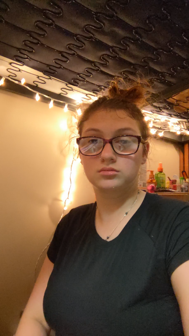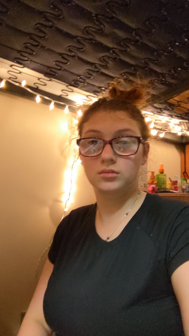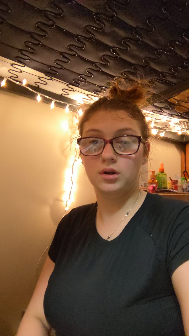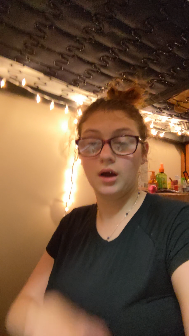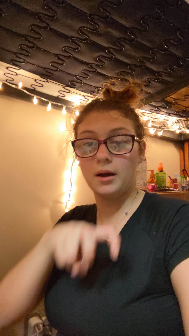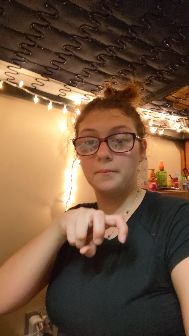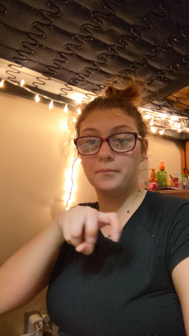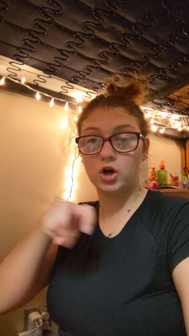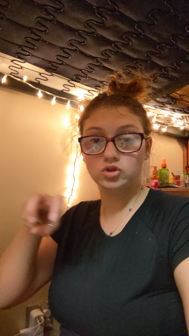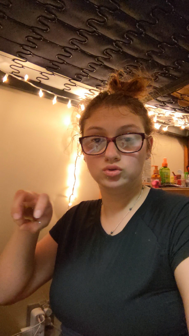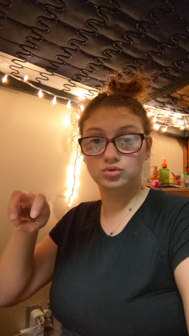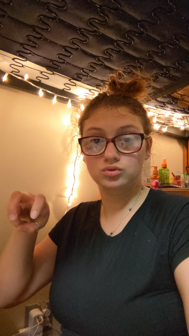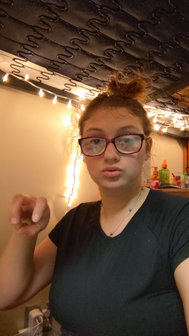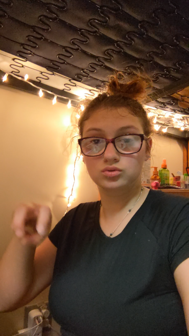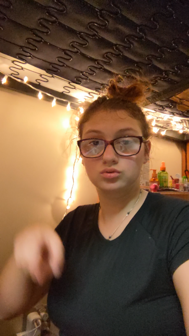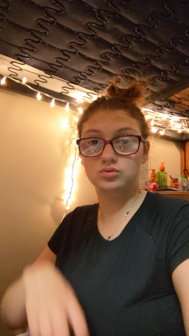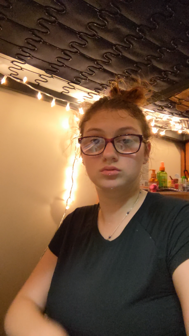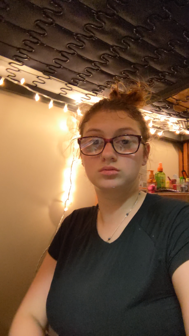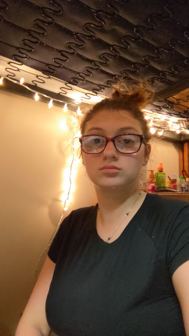porch